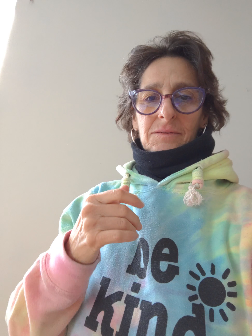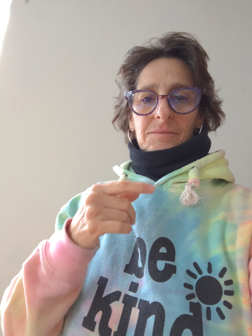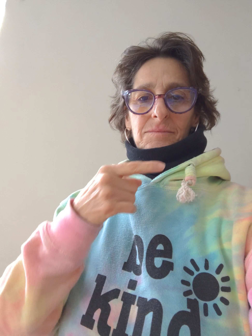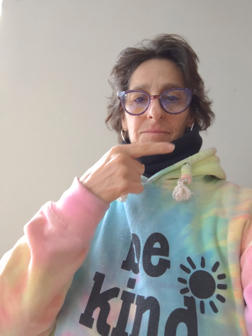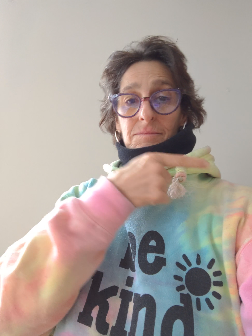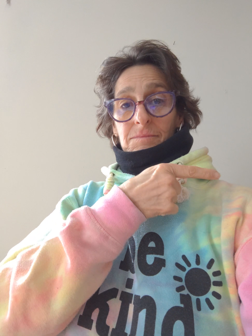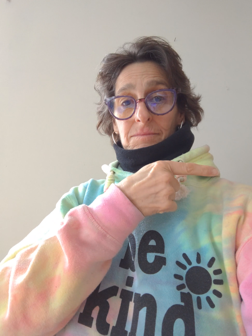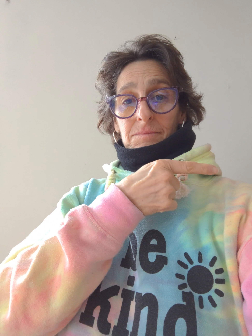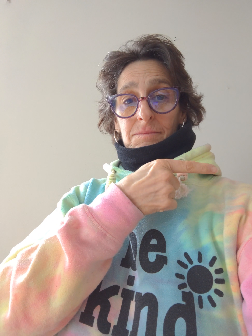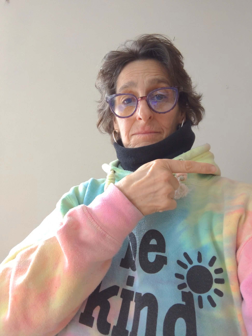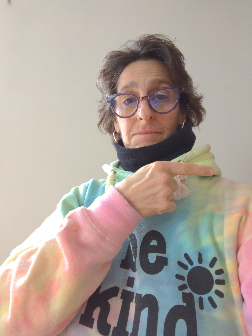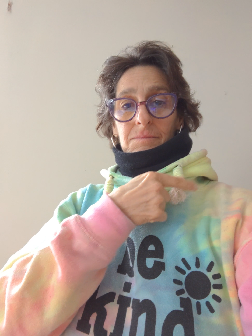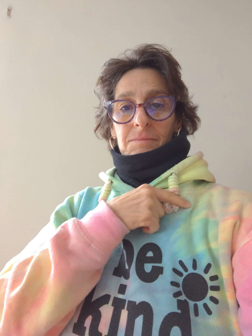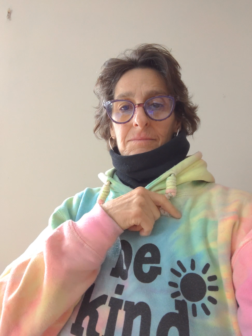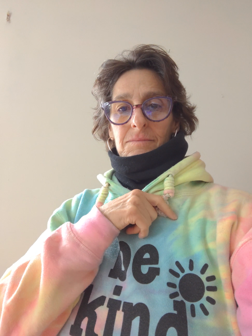he/she/it